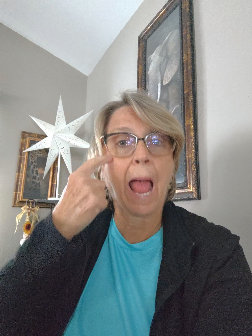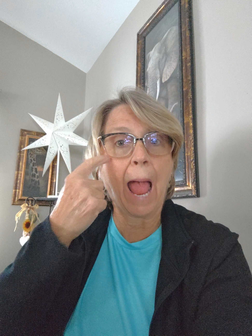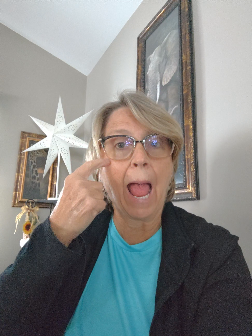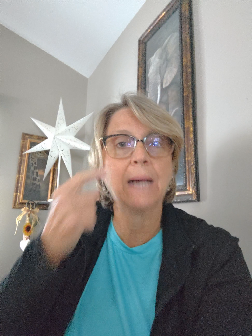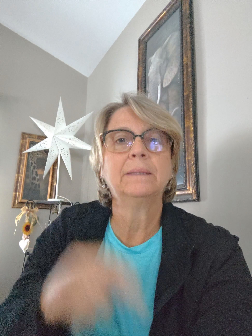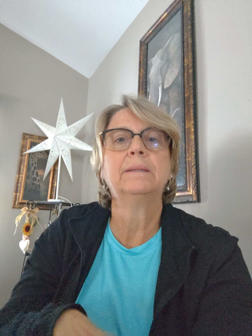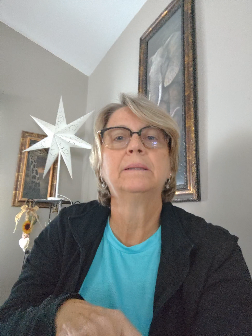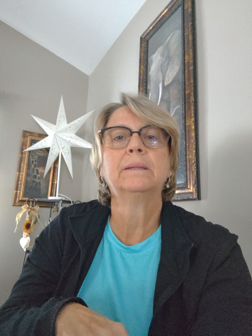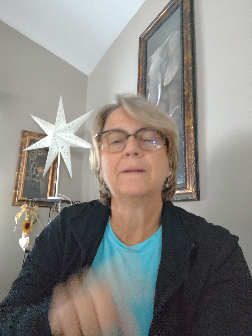eye